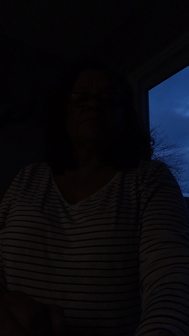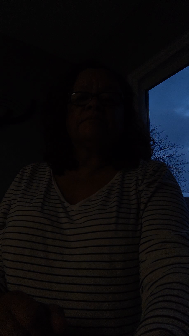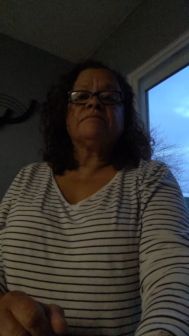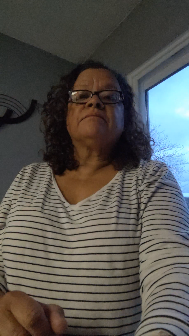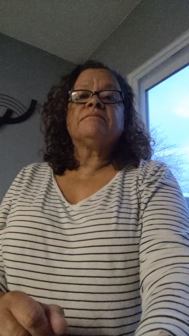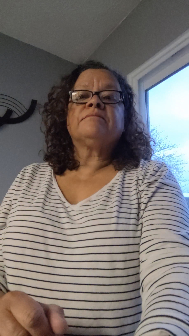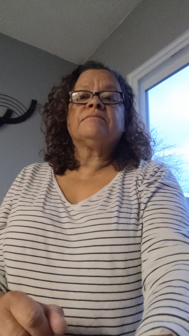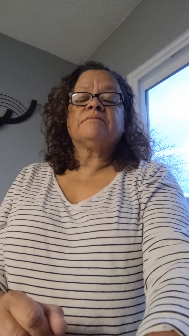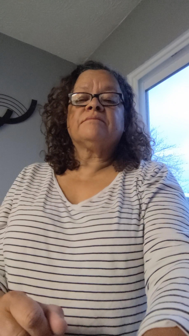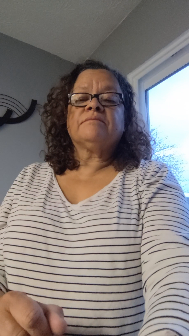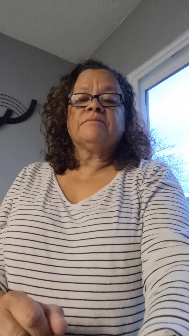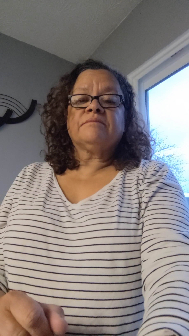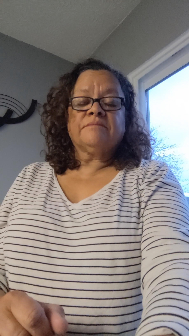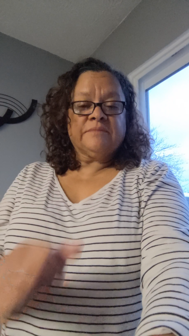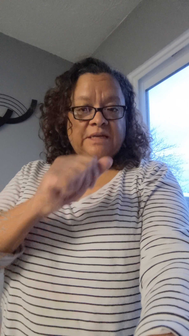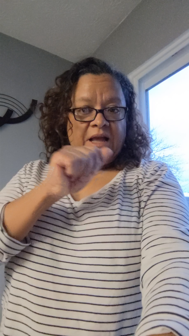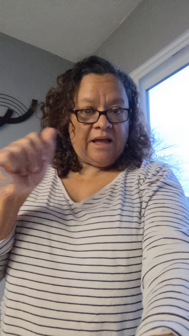a